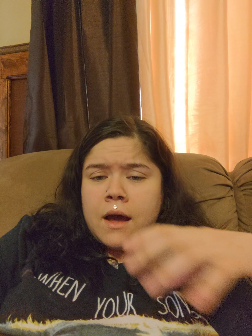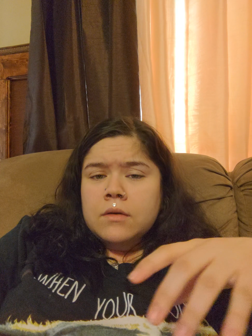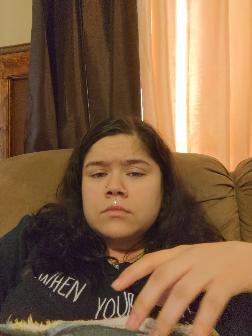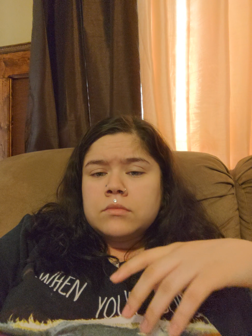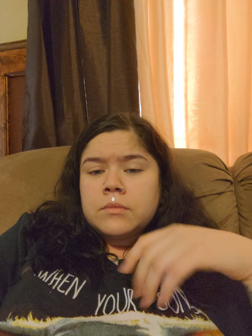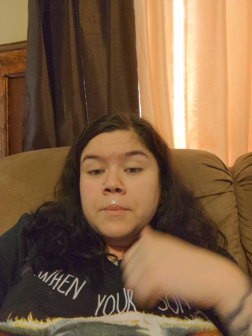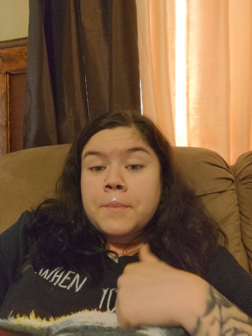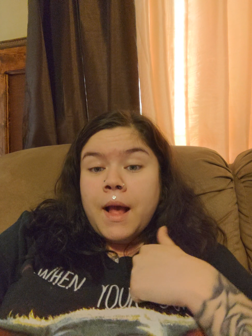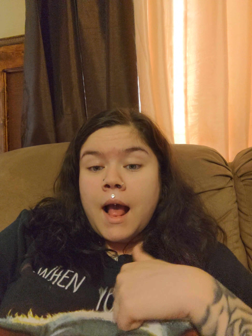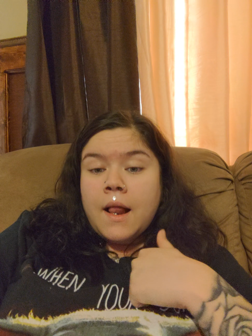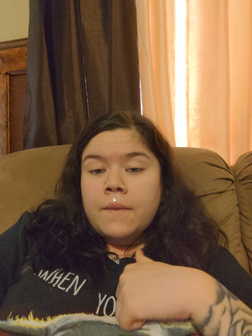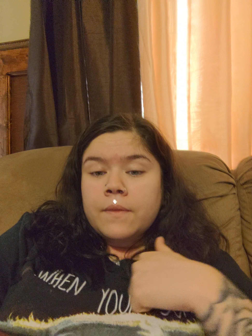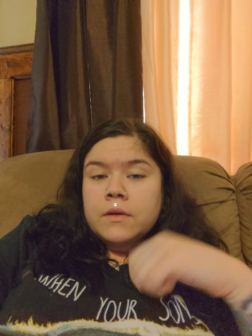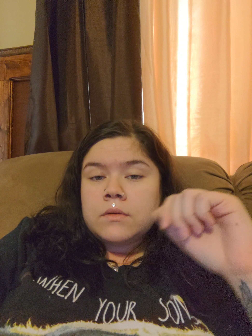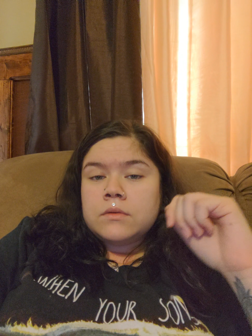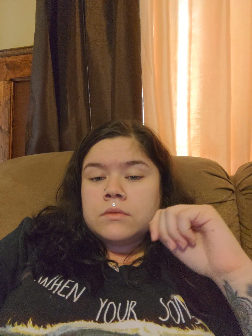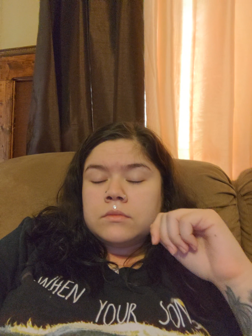bath